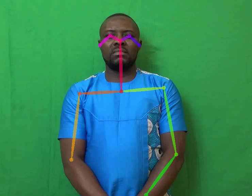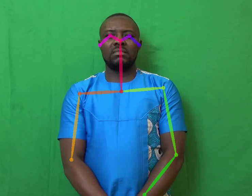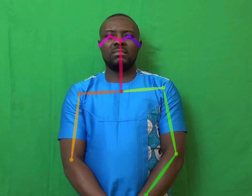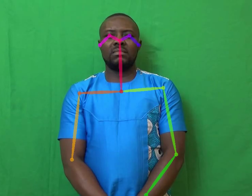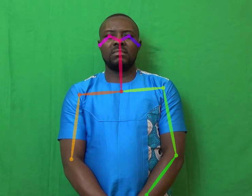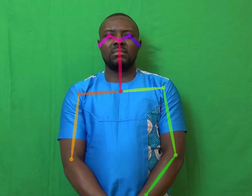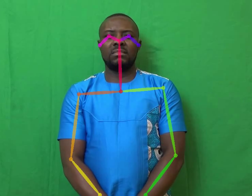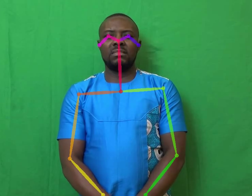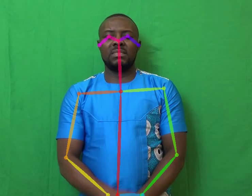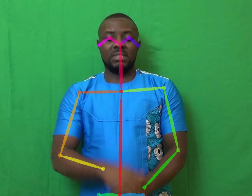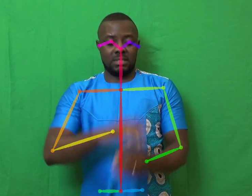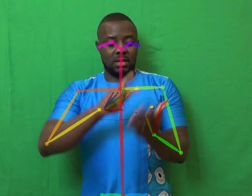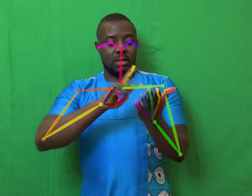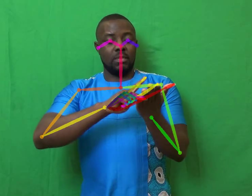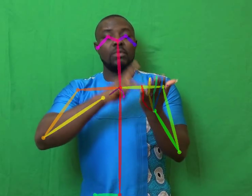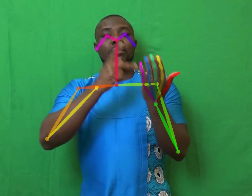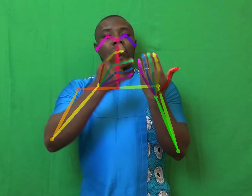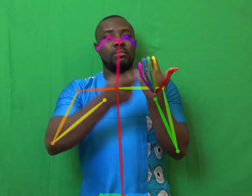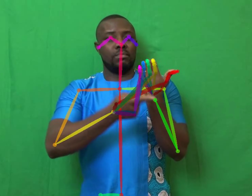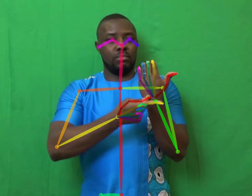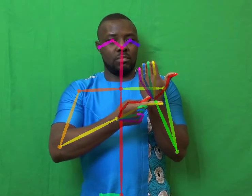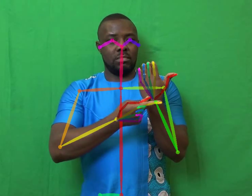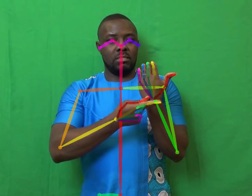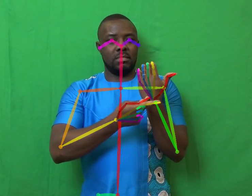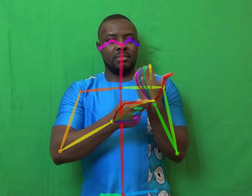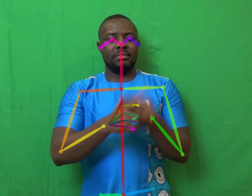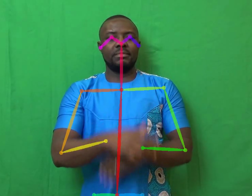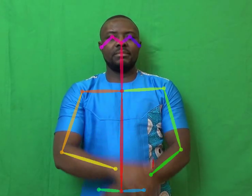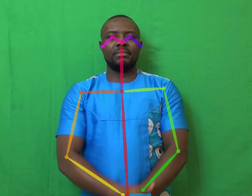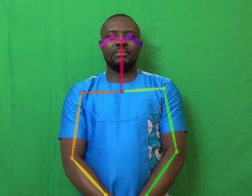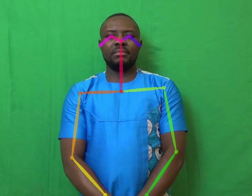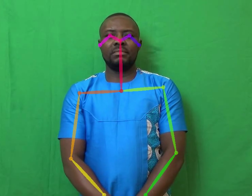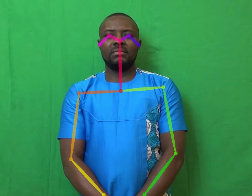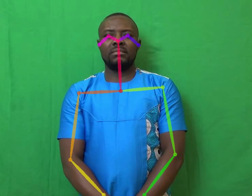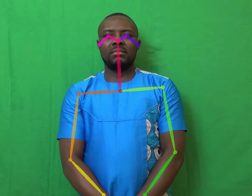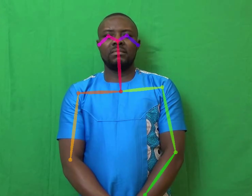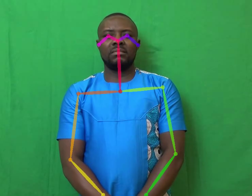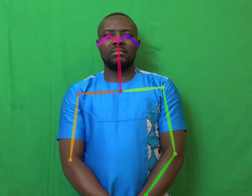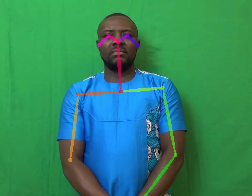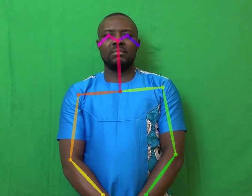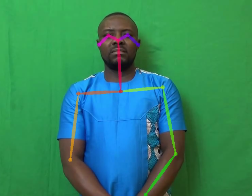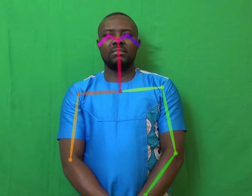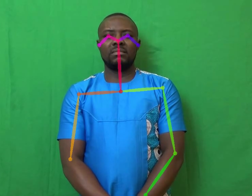program